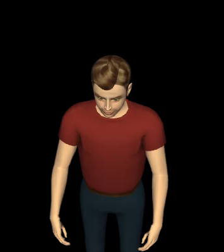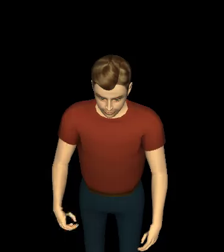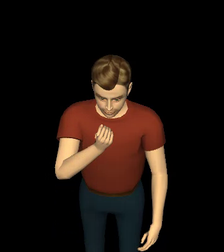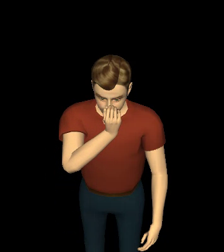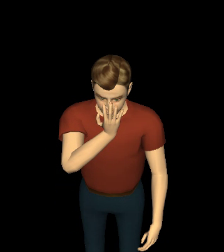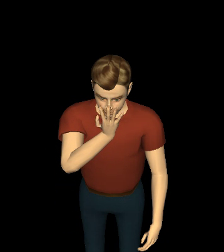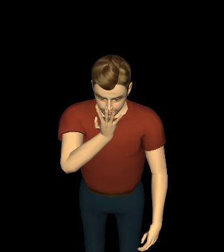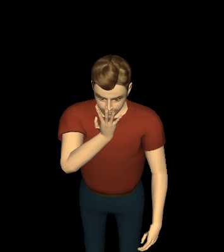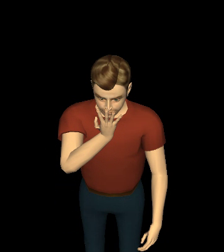أزهار